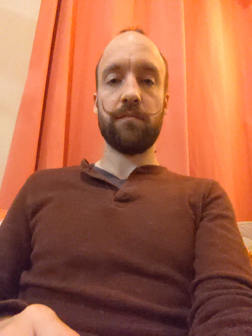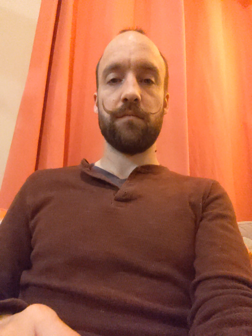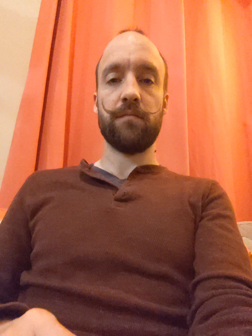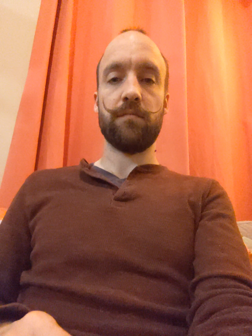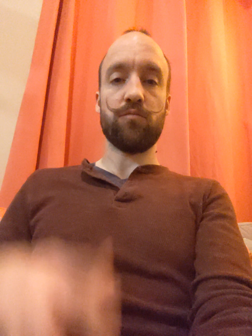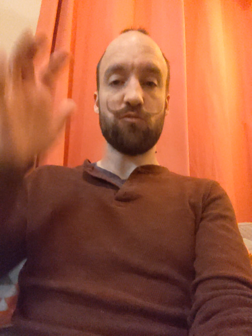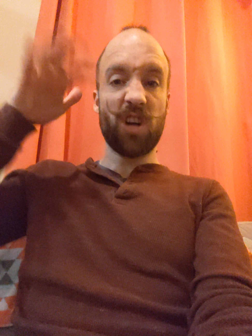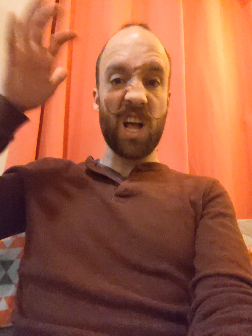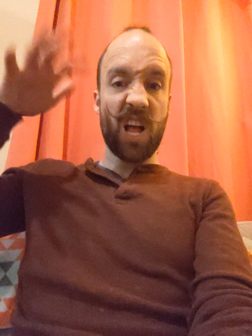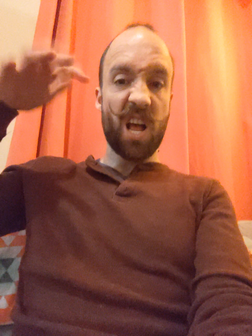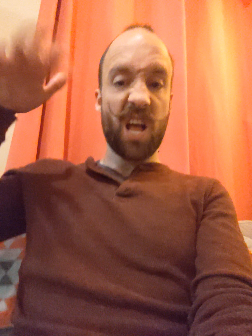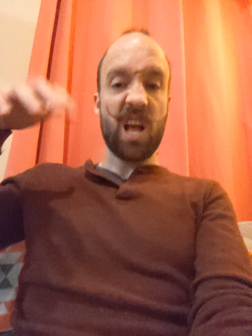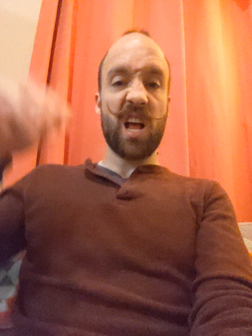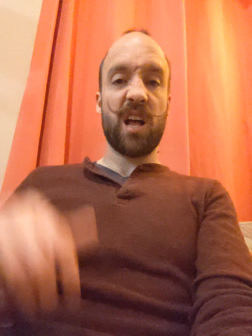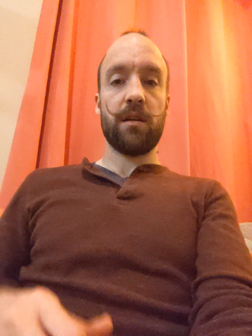rain